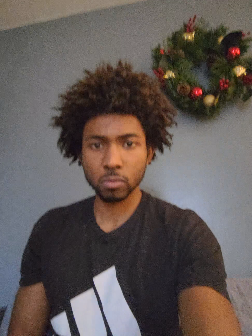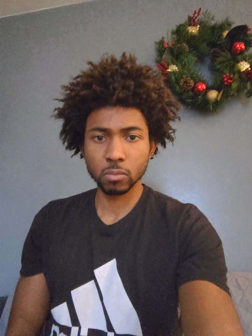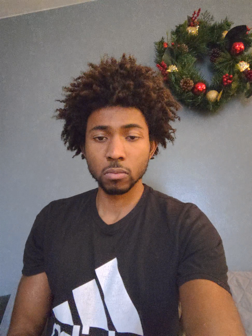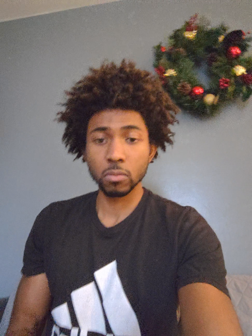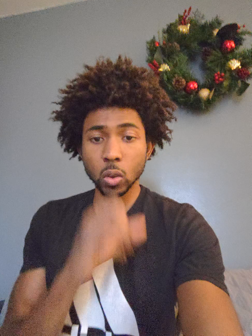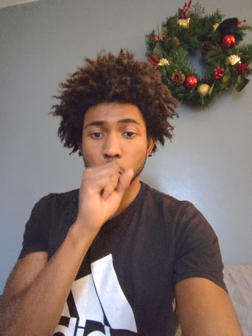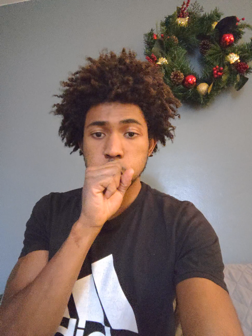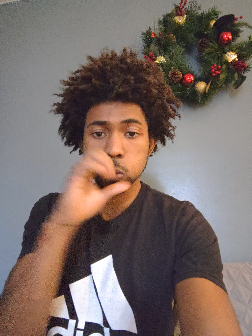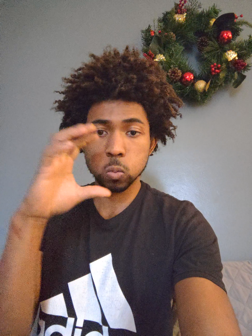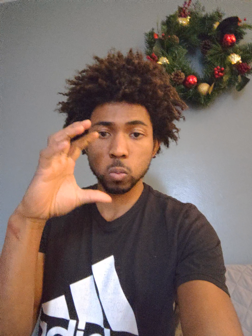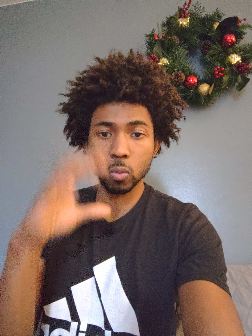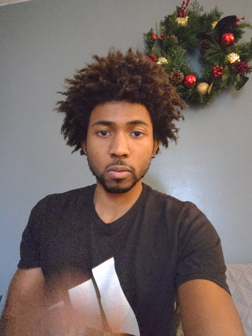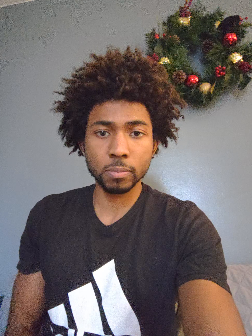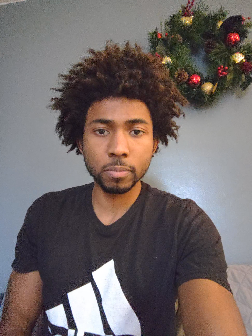balloon